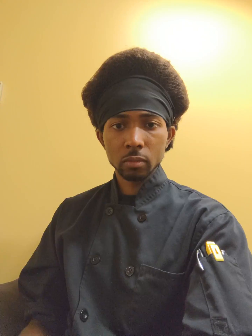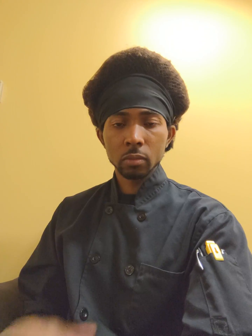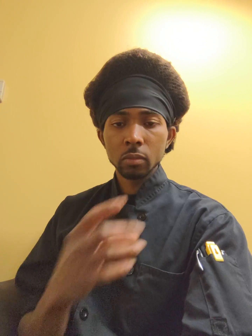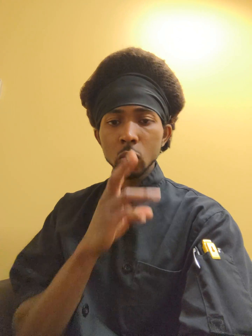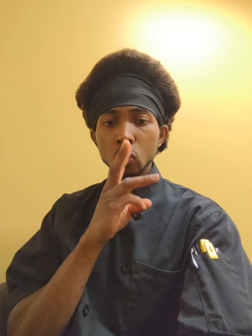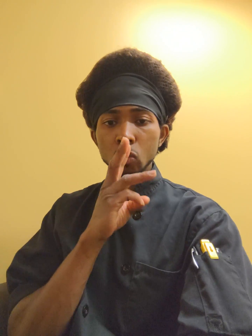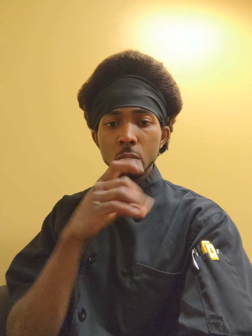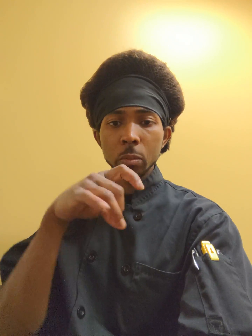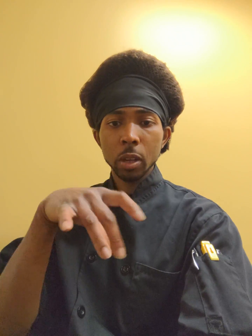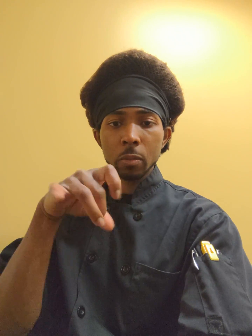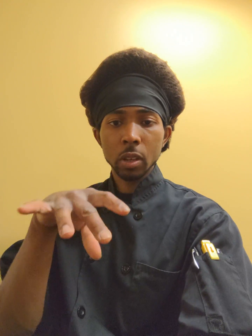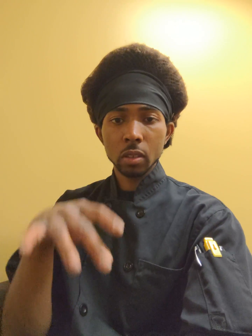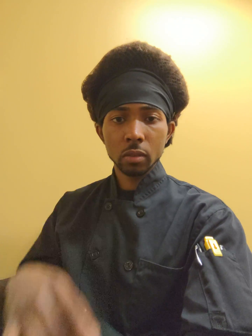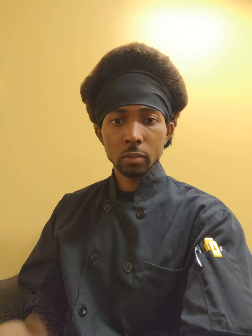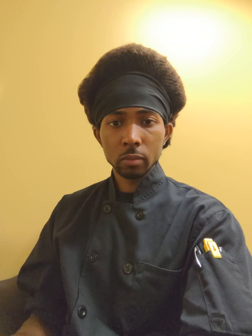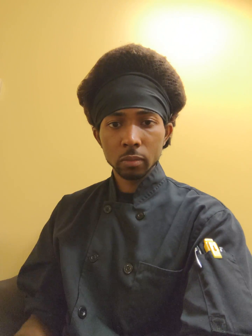melon